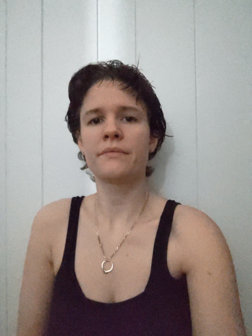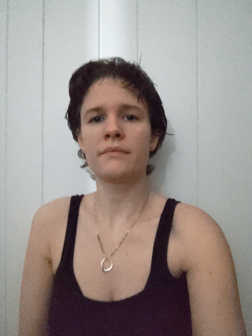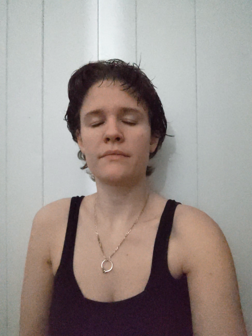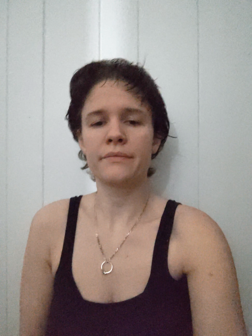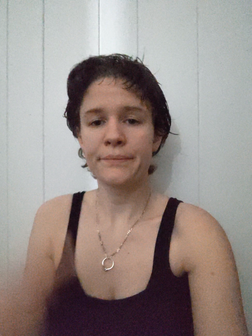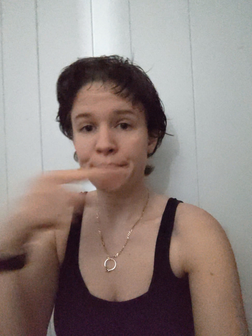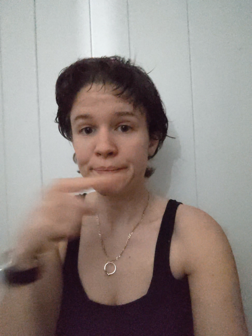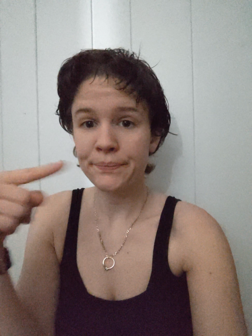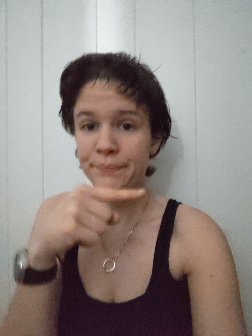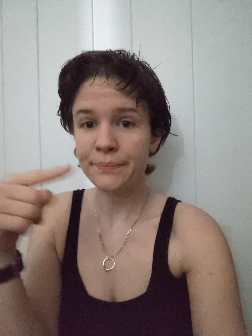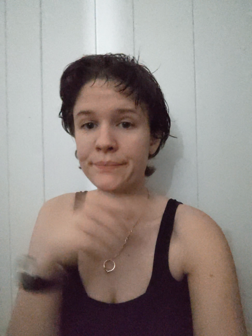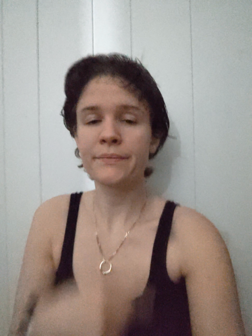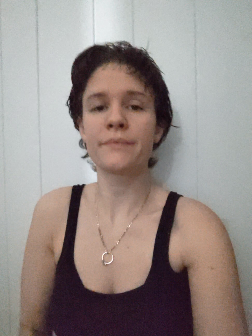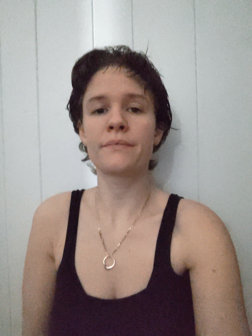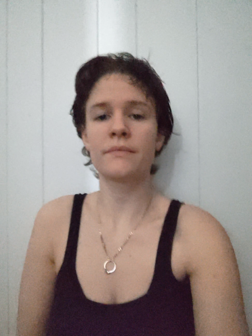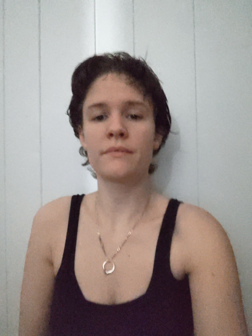toothbrush